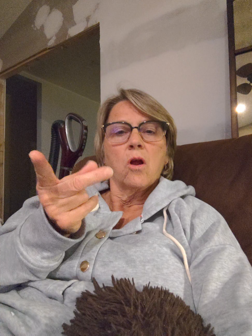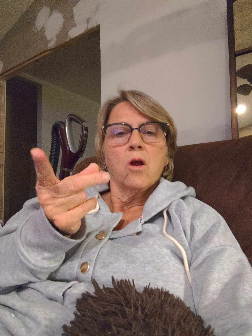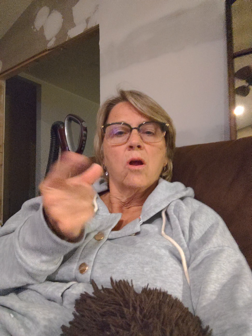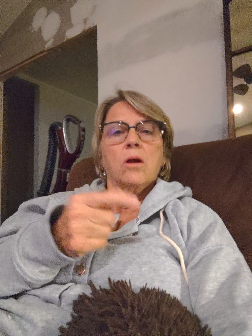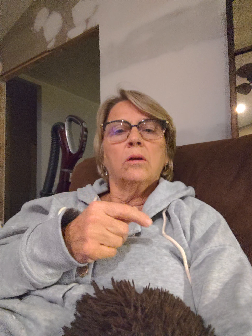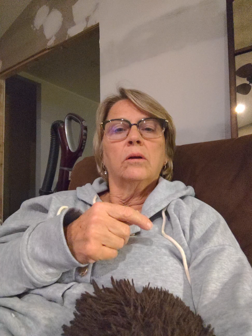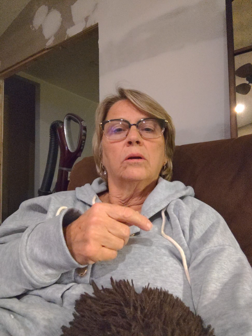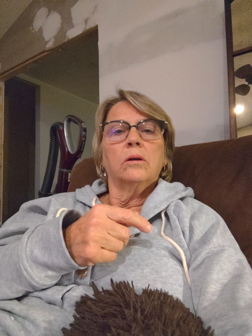dog